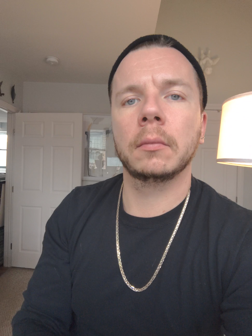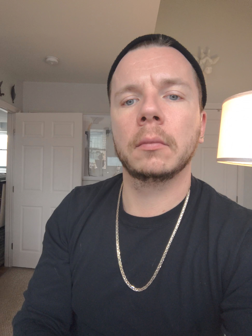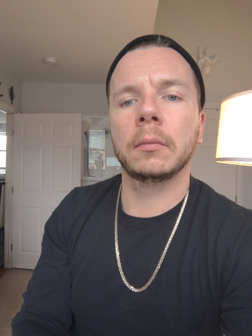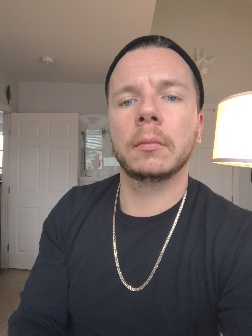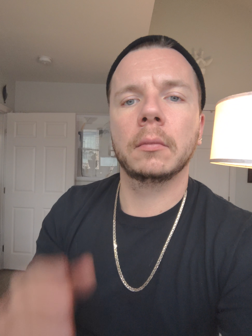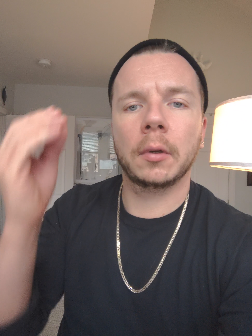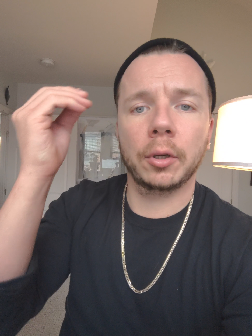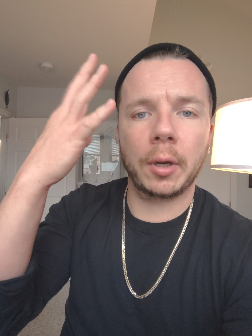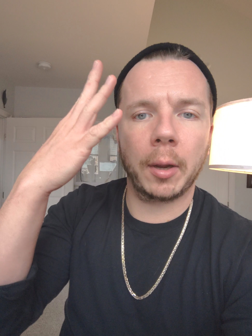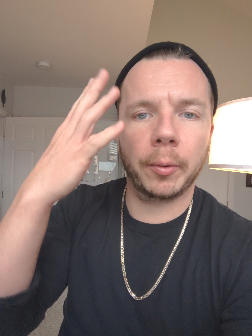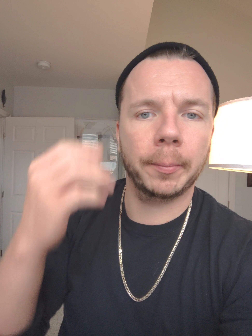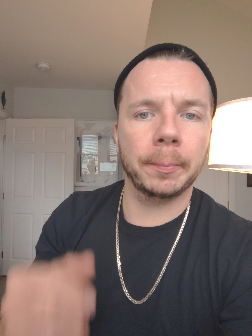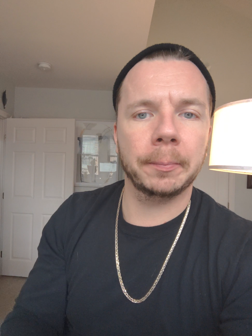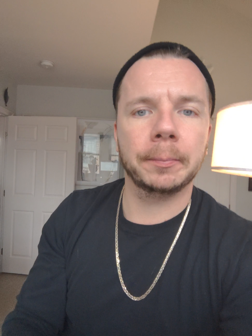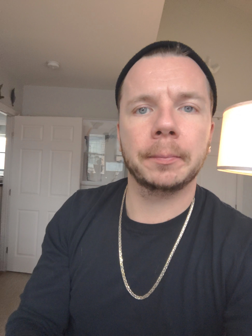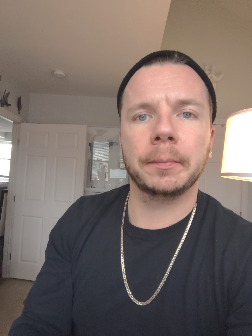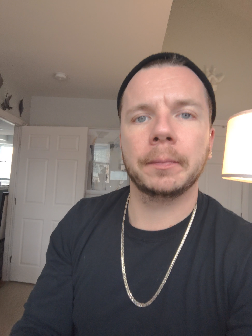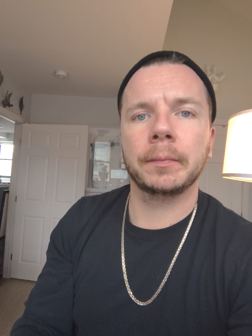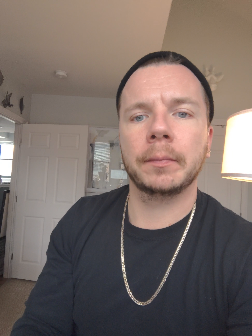shower